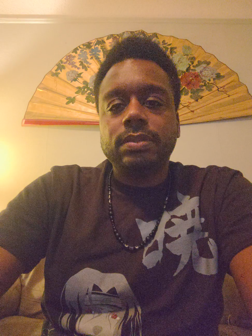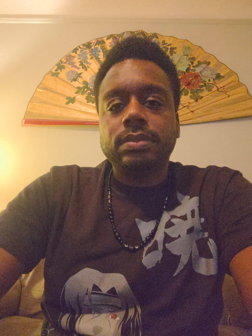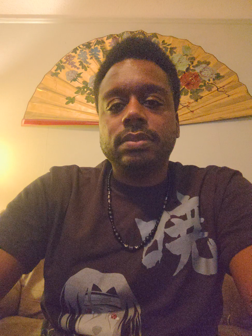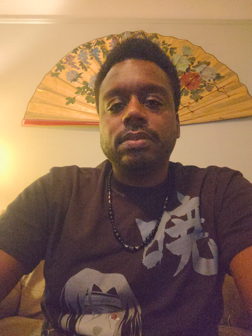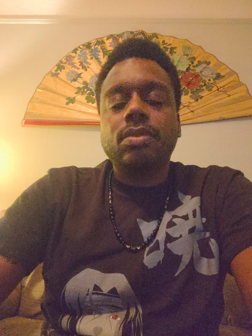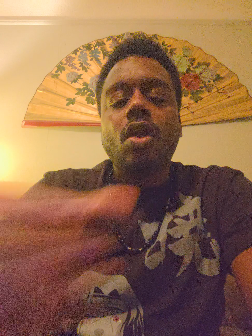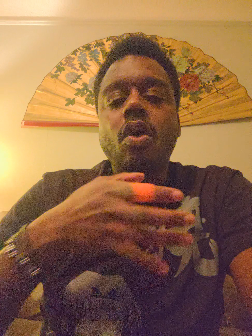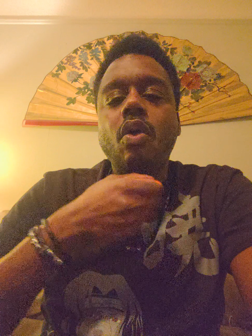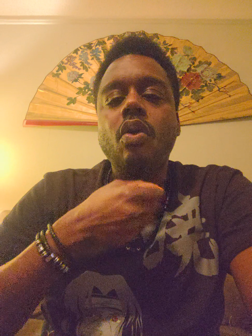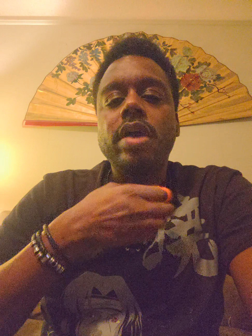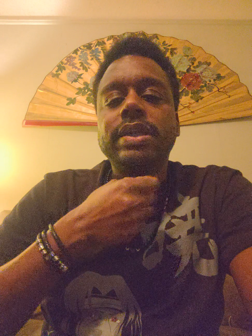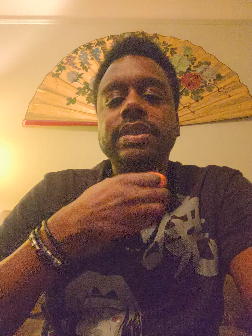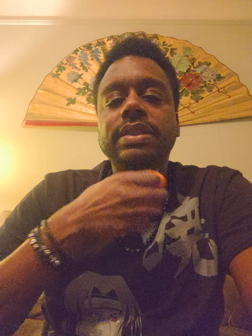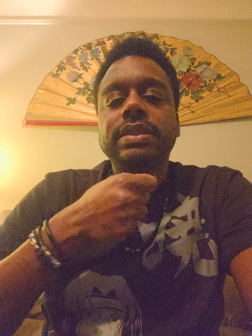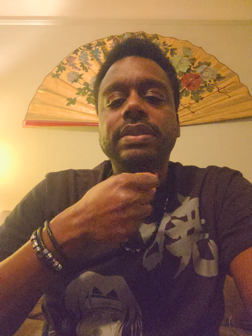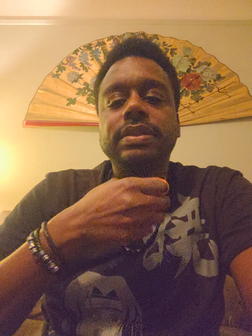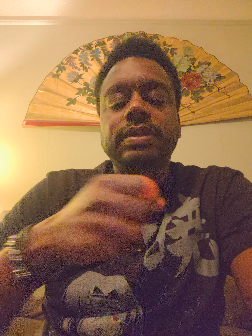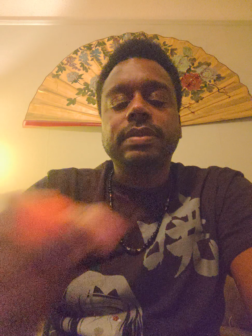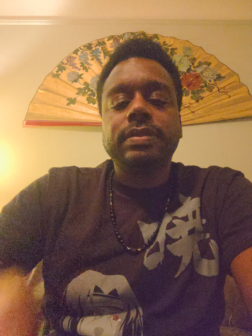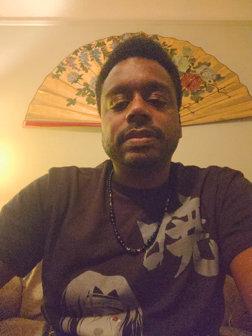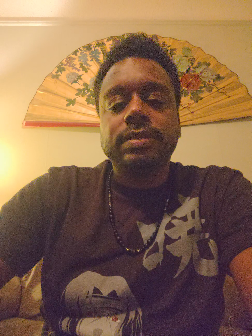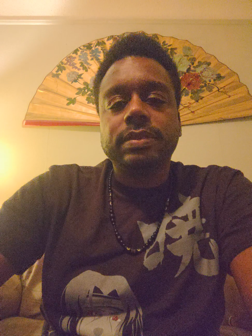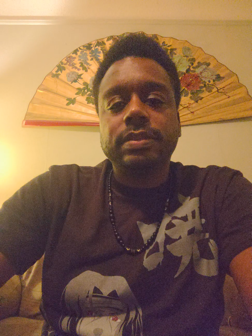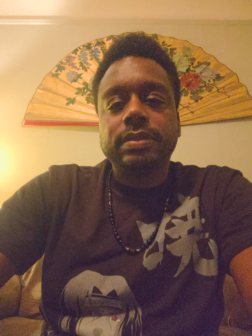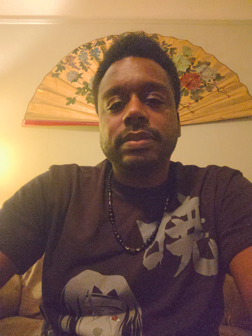orange